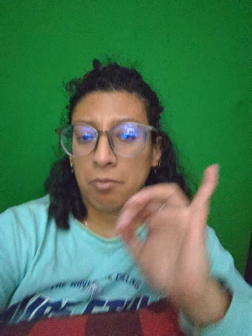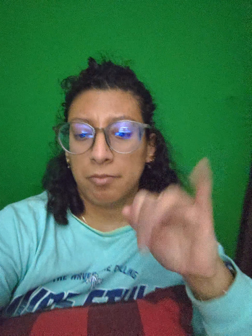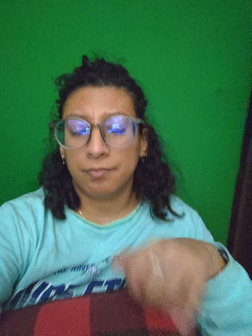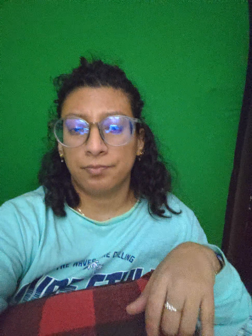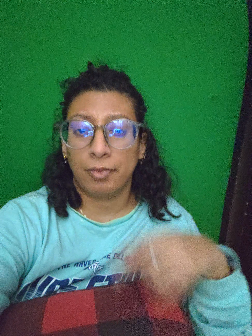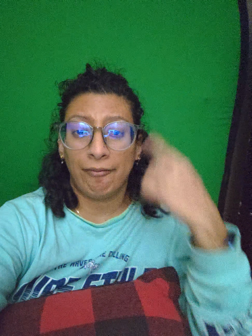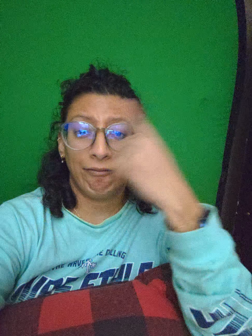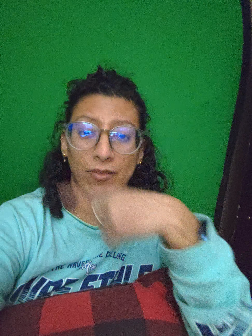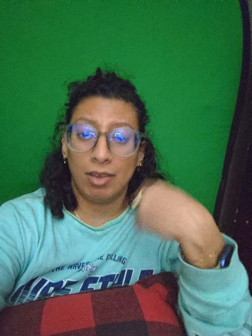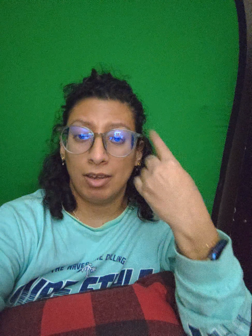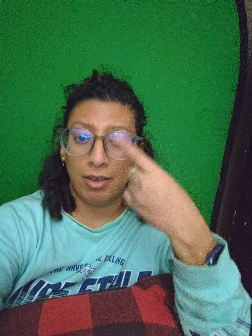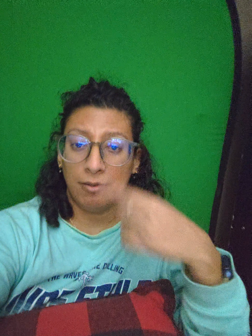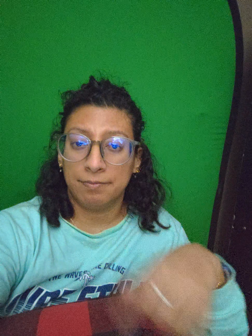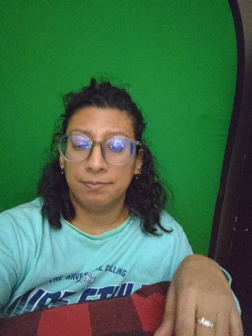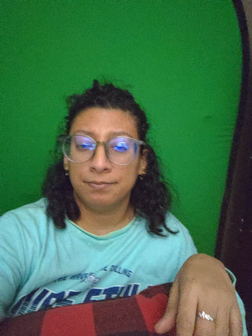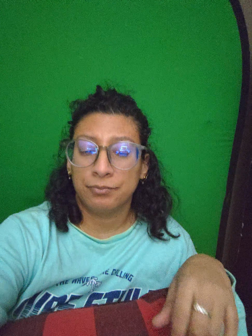face